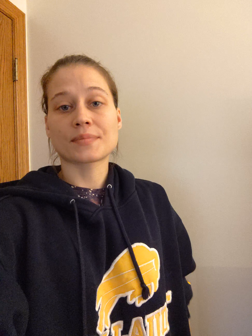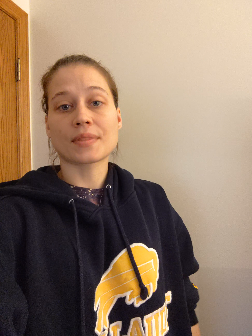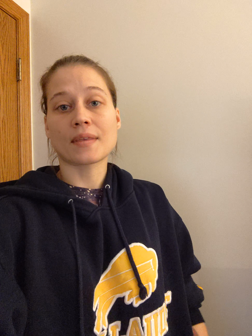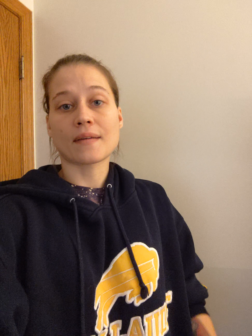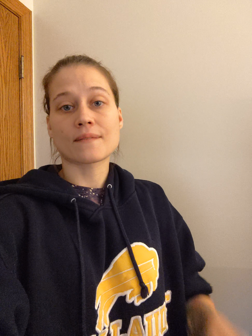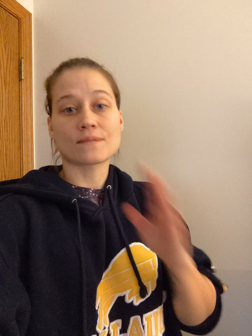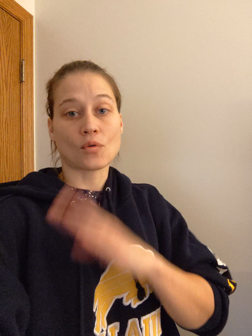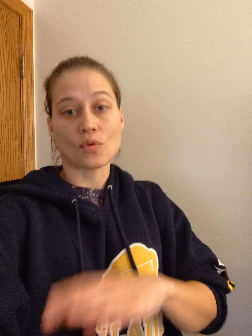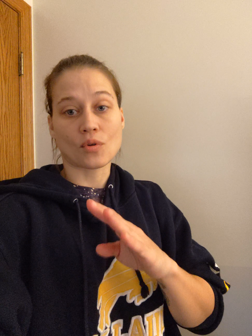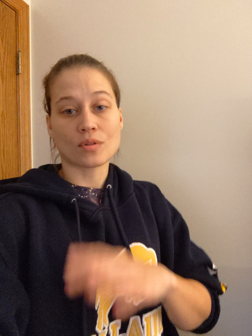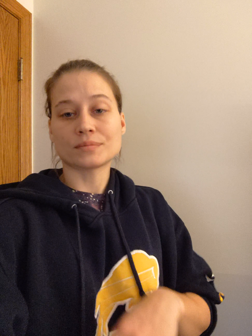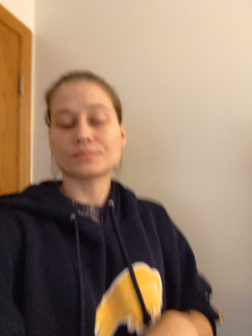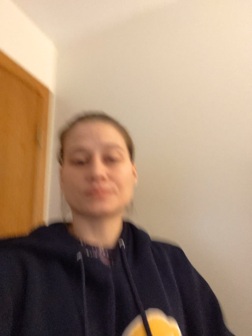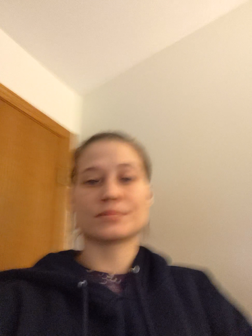fall